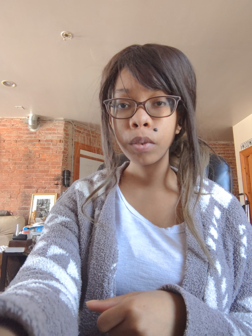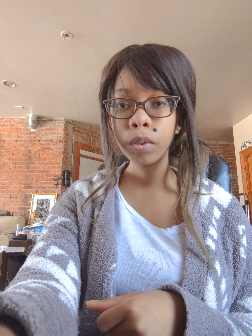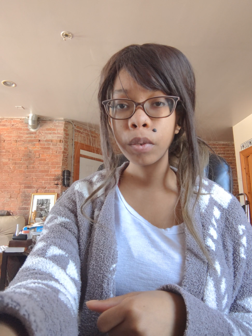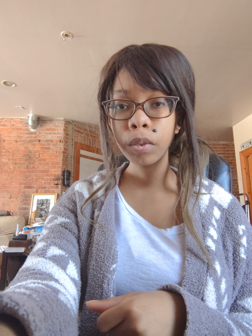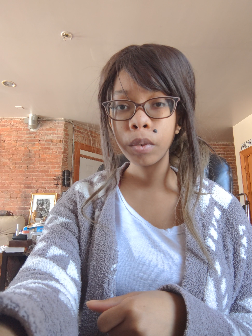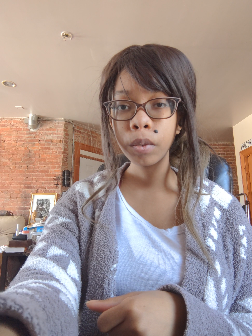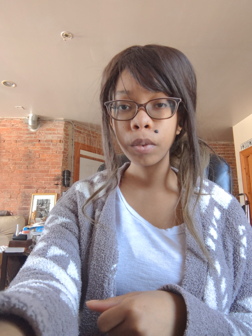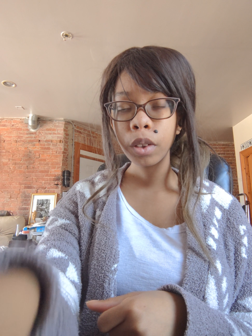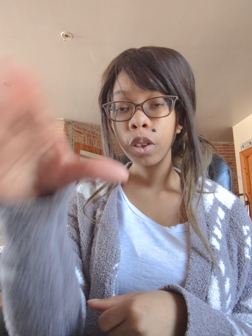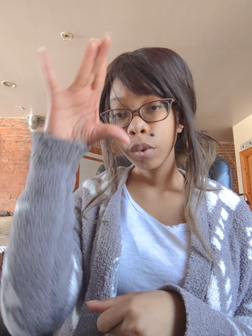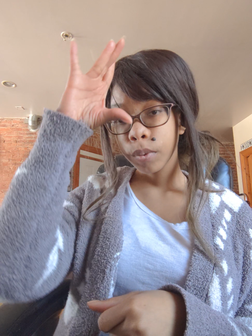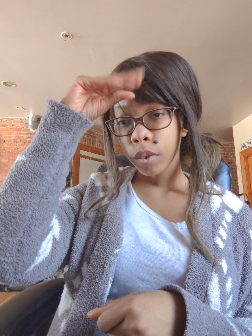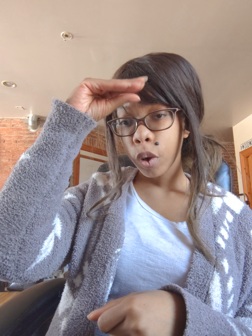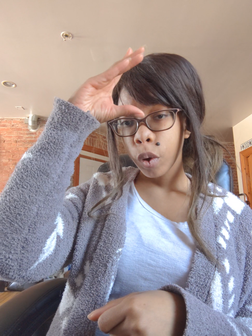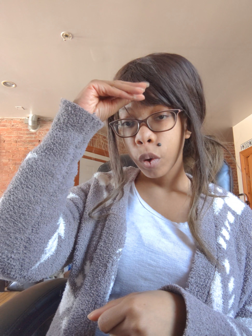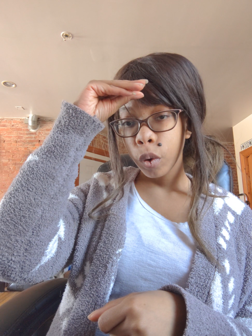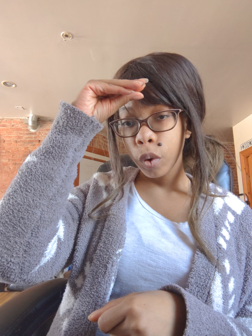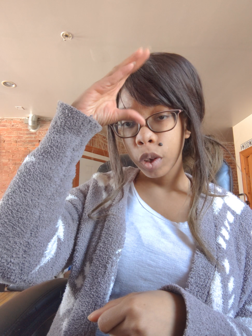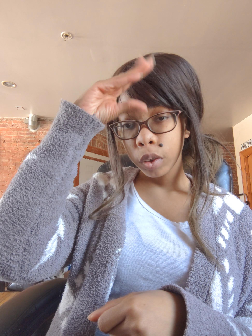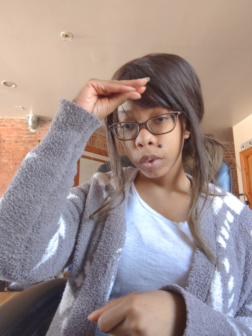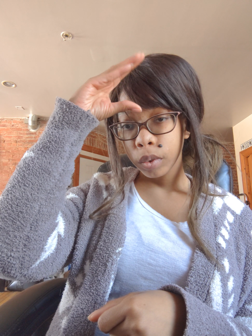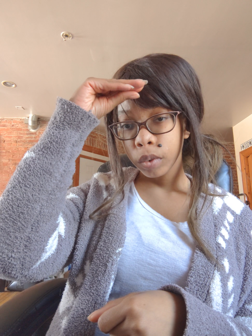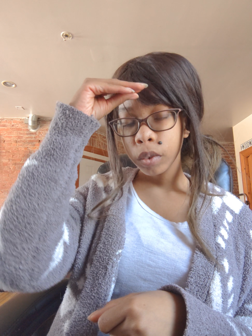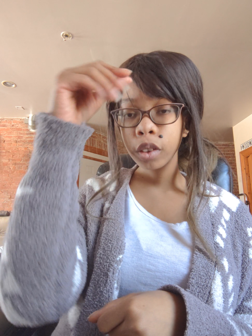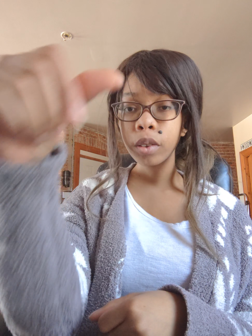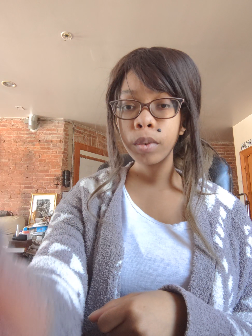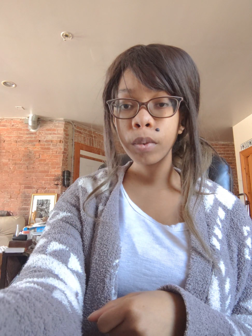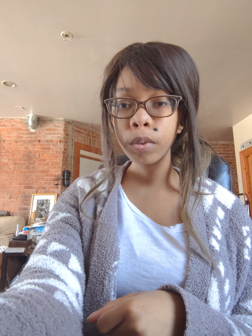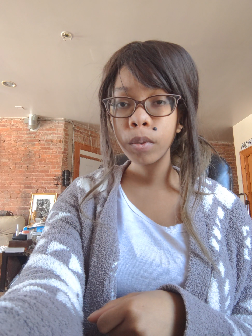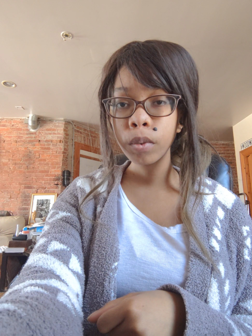boy